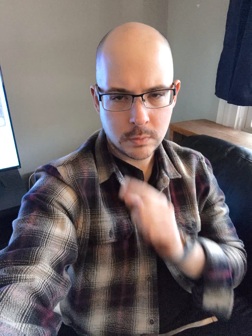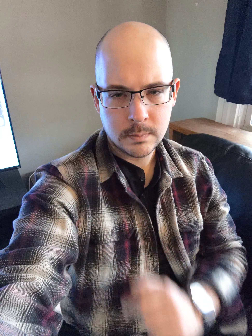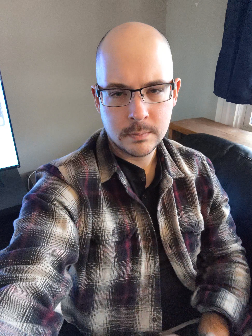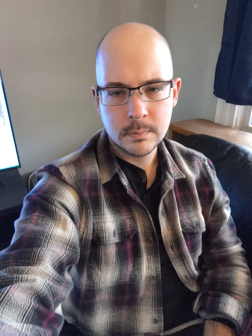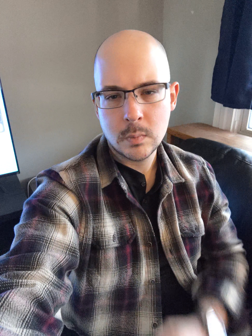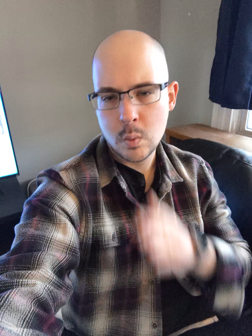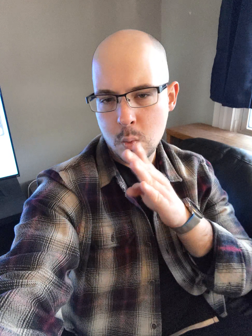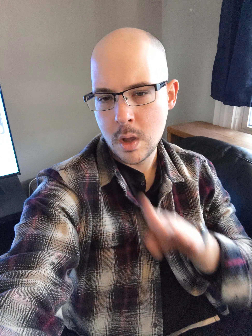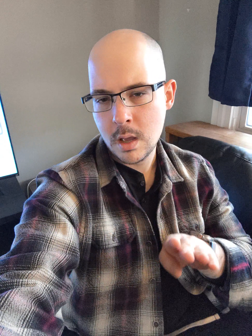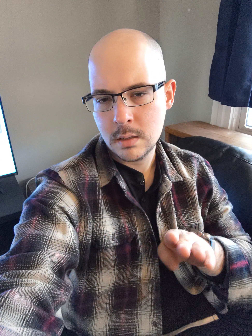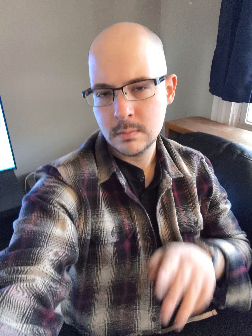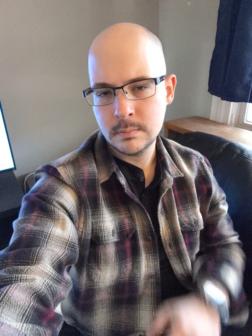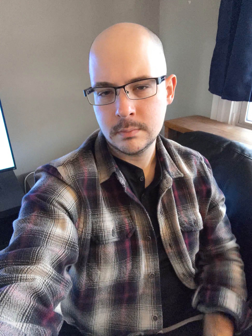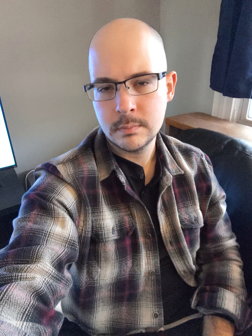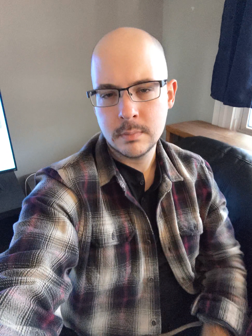quiet